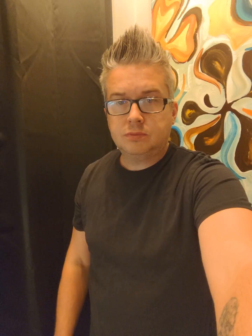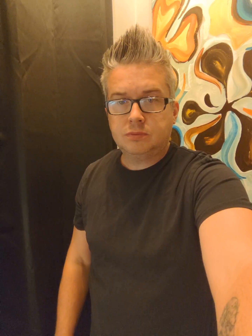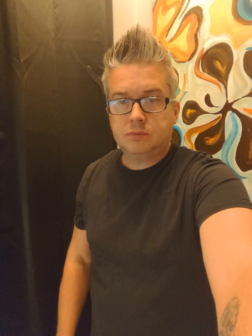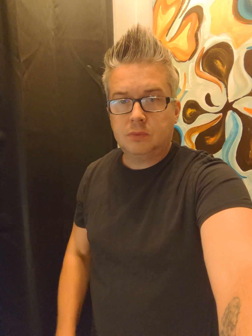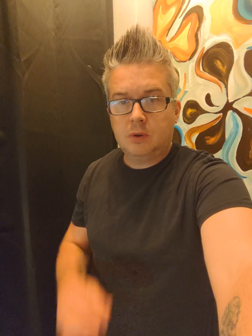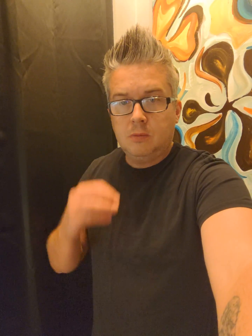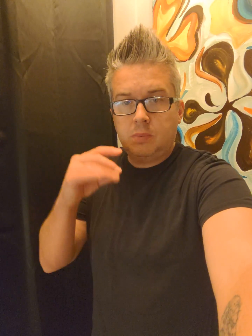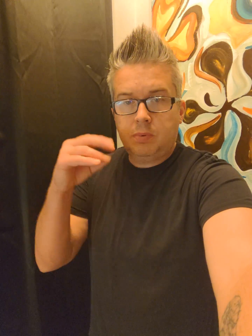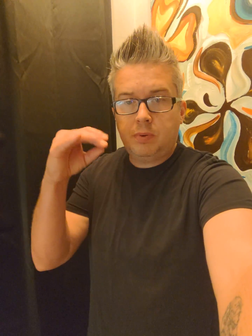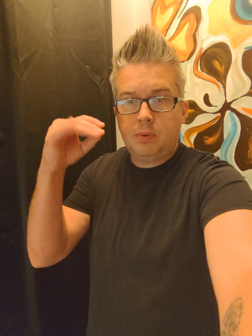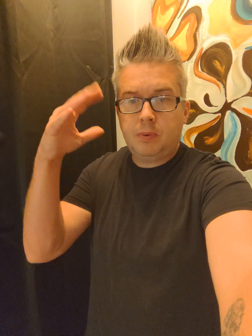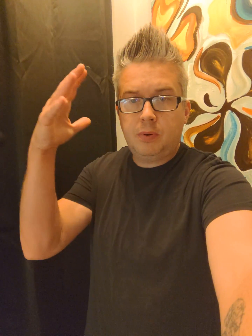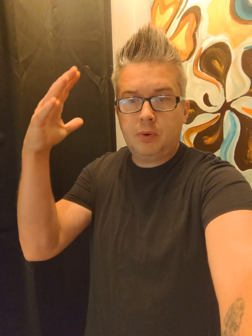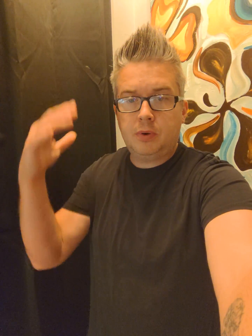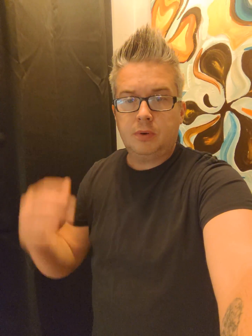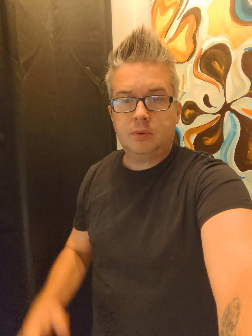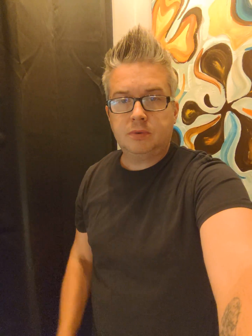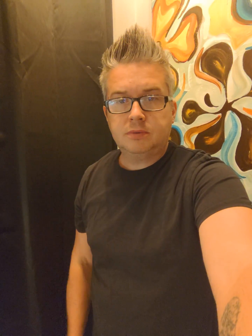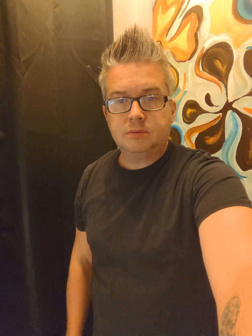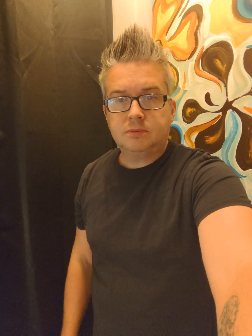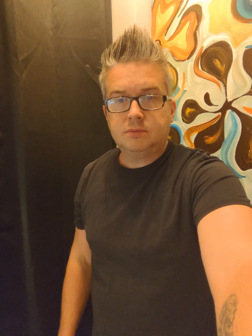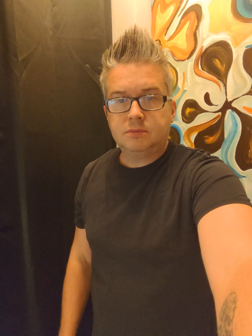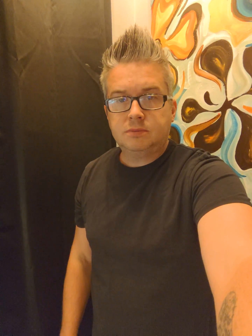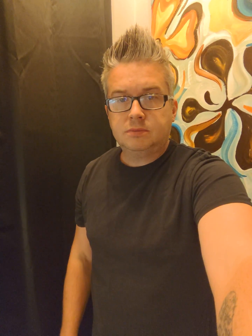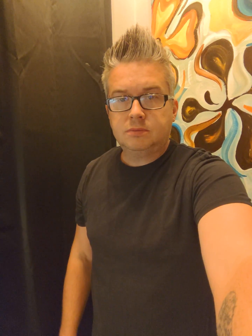bubbles